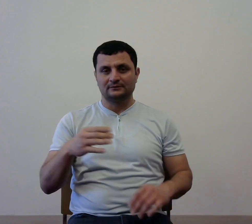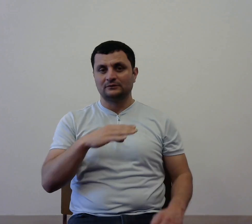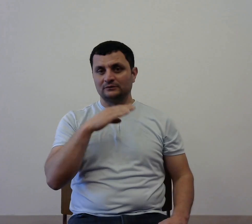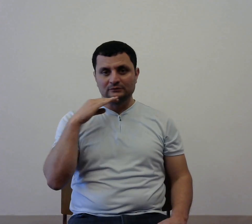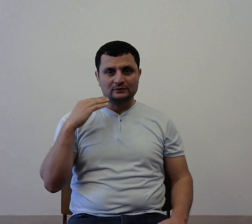çox